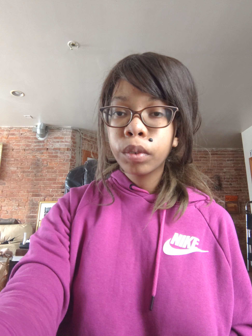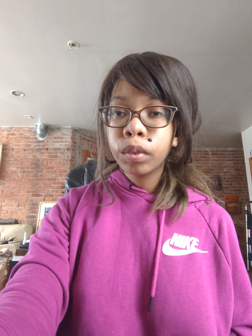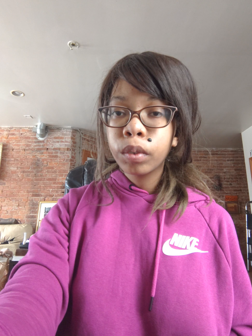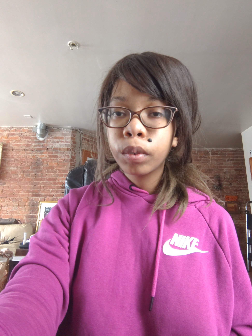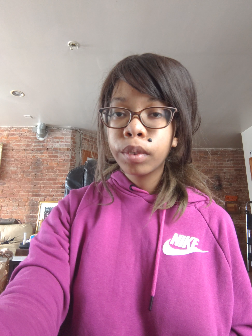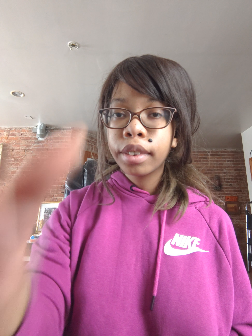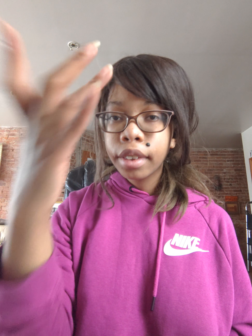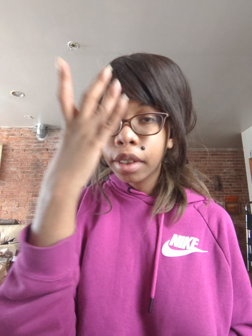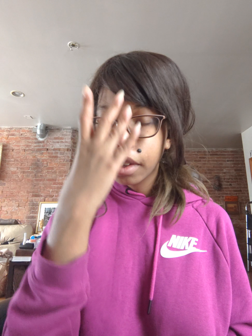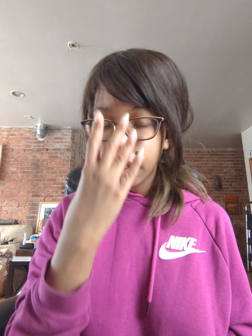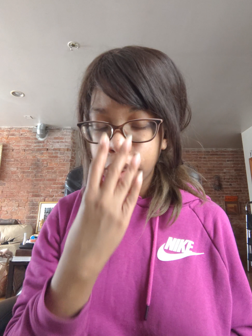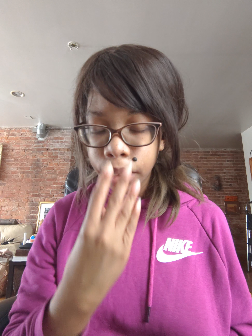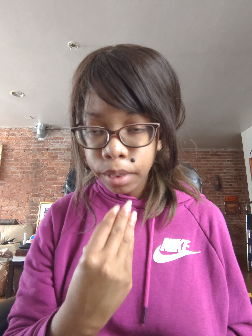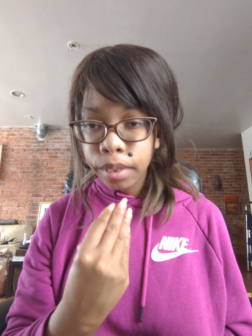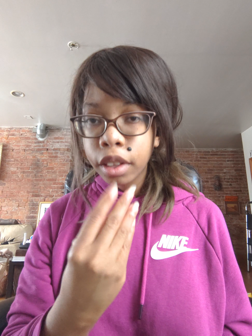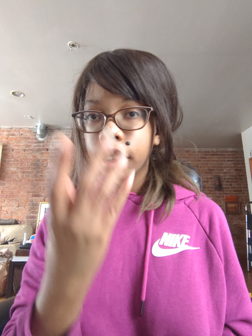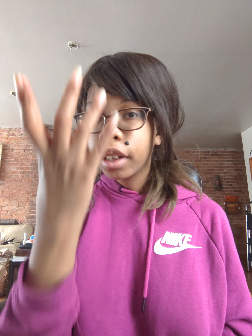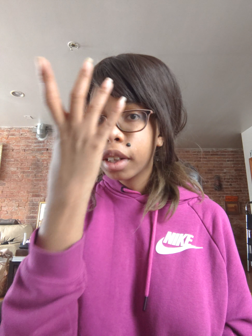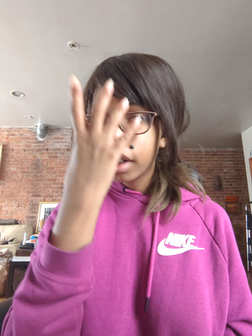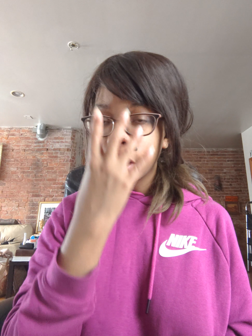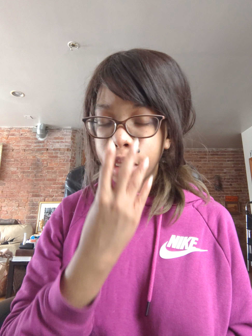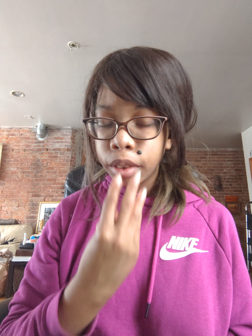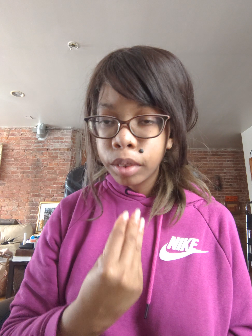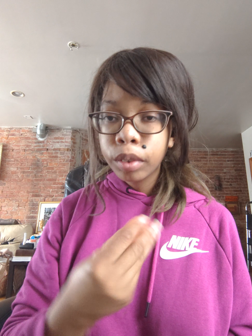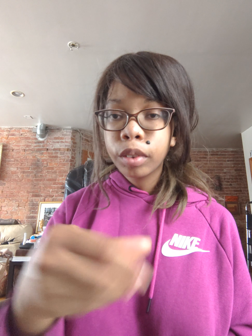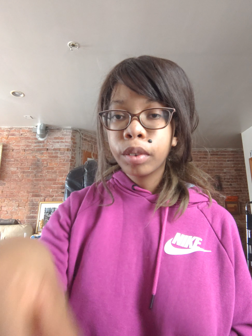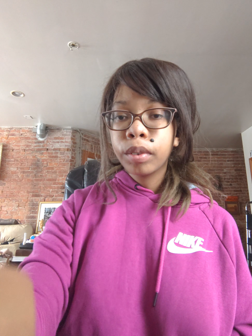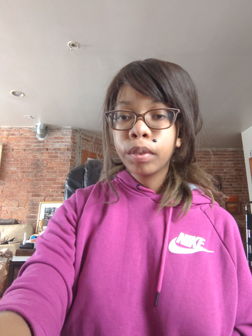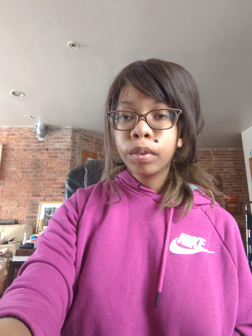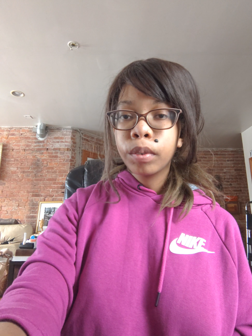sleep